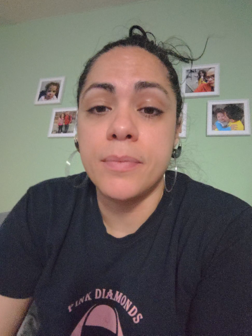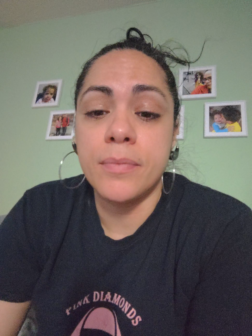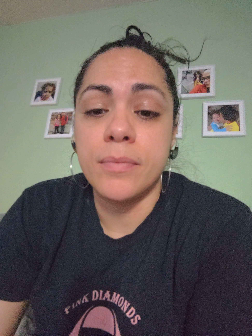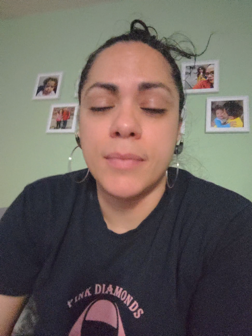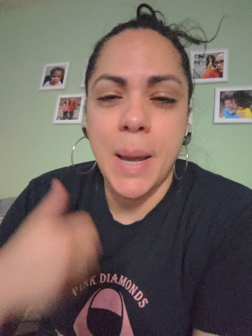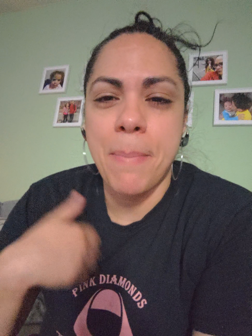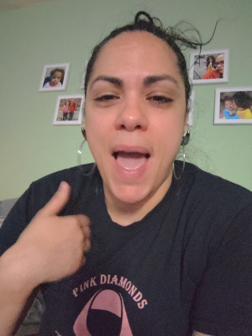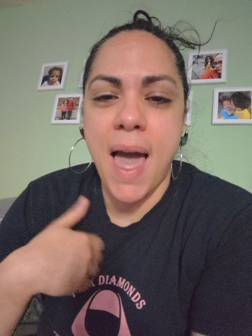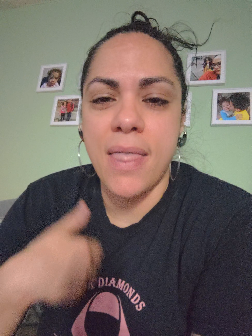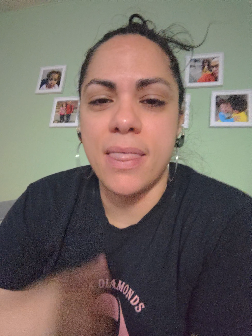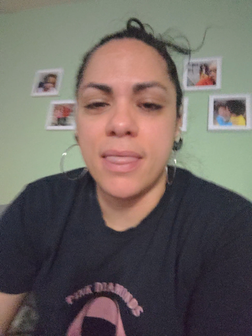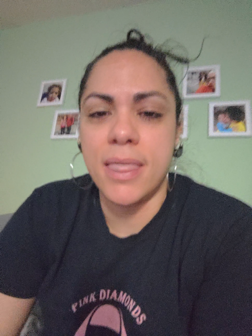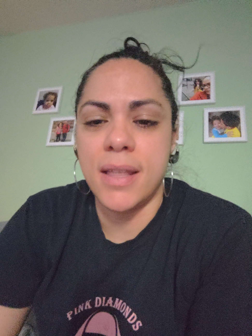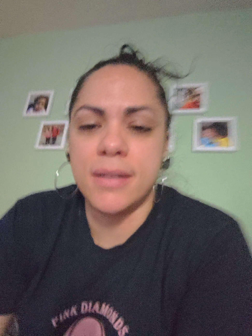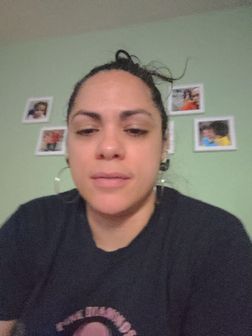bath